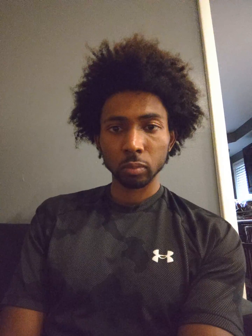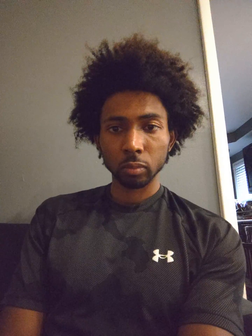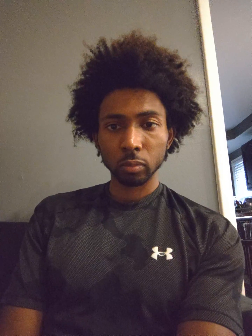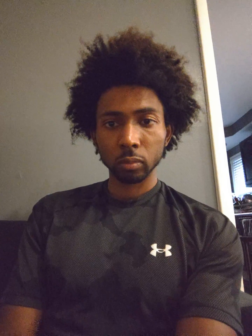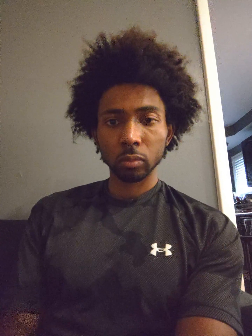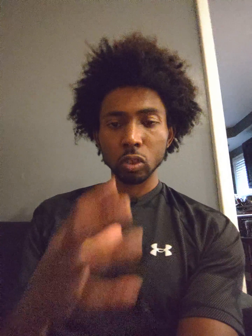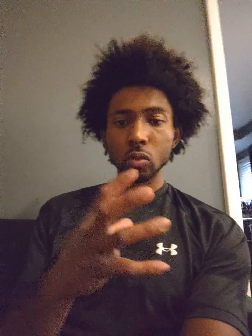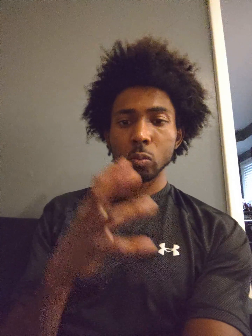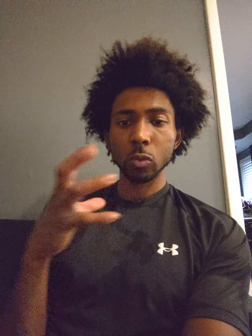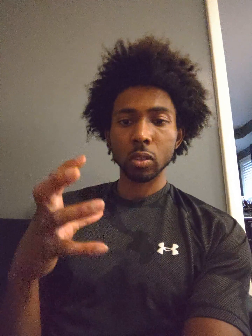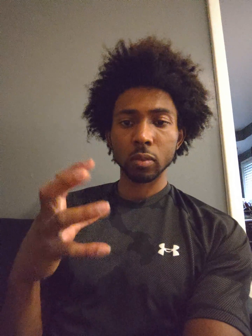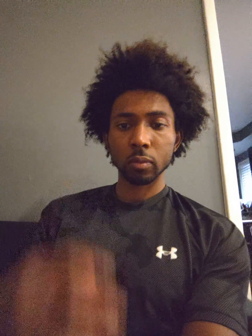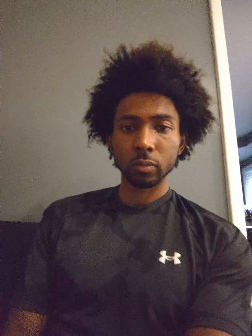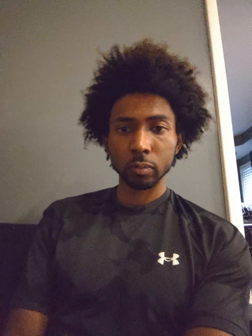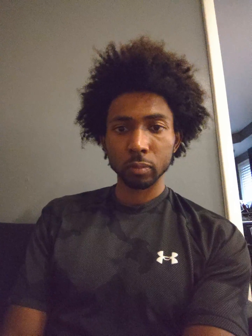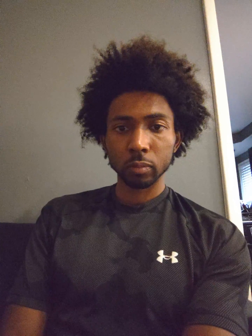much